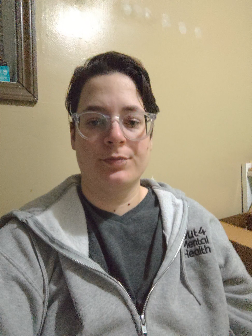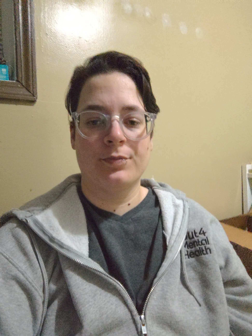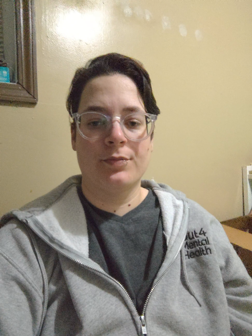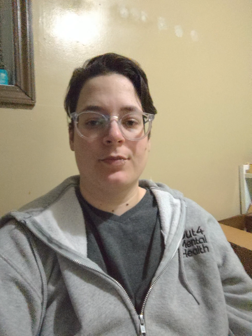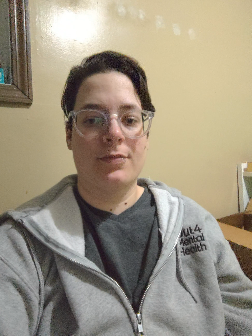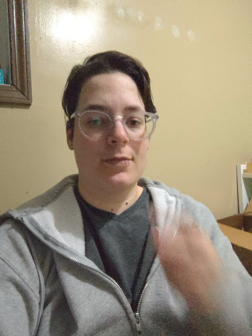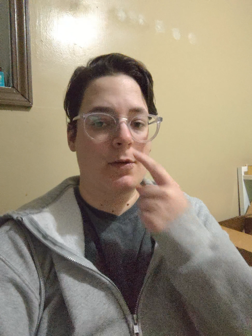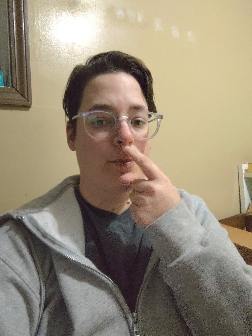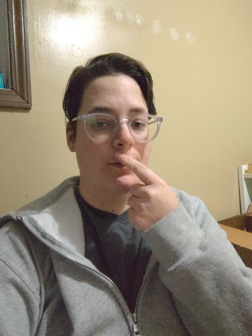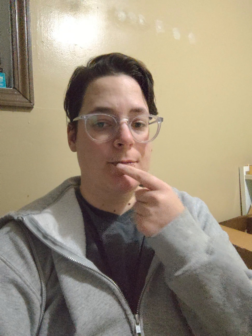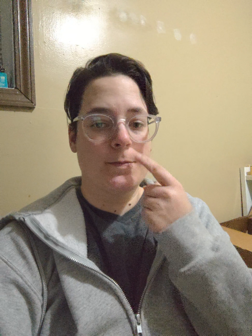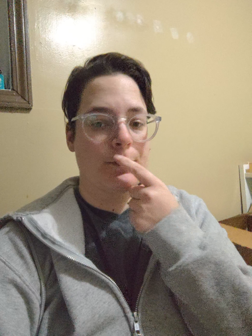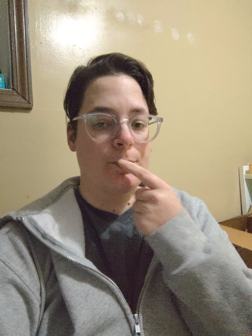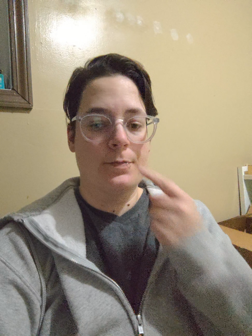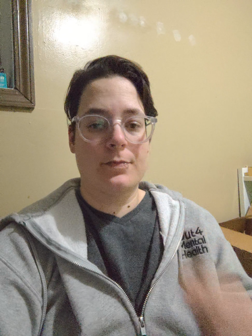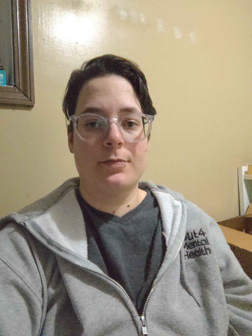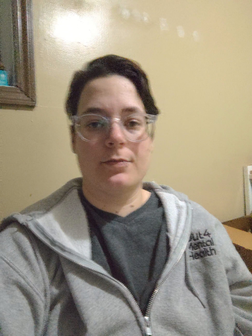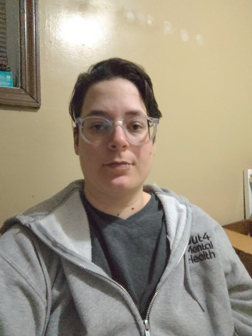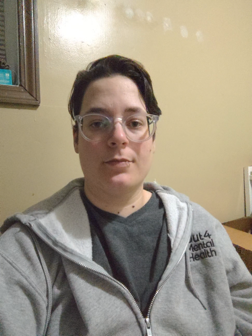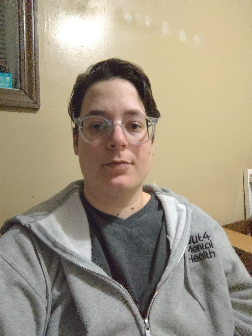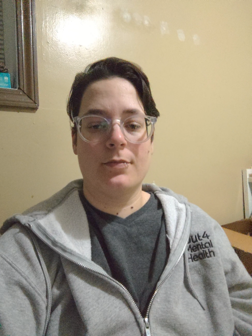lips